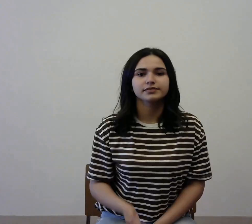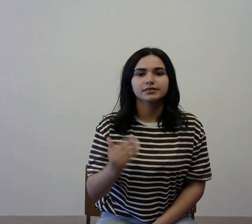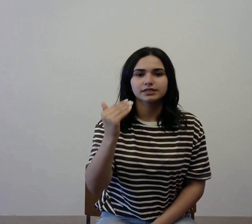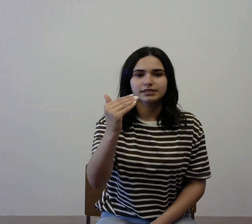siz